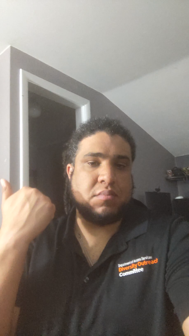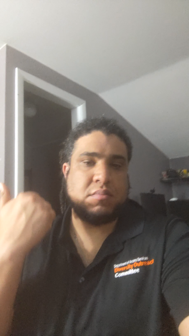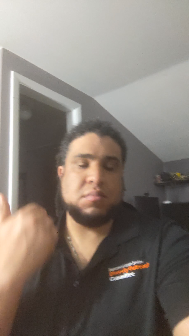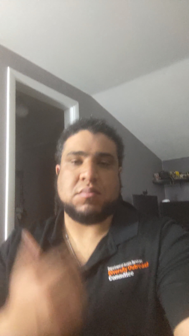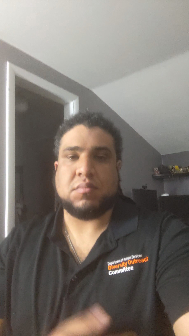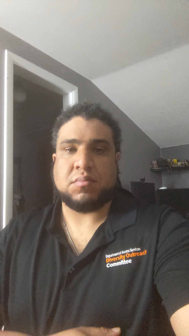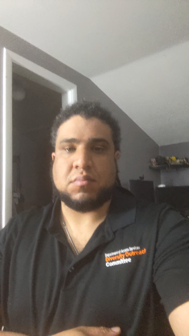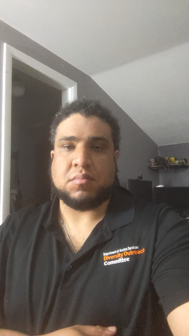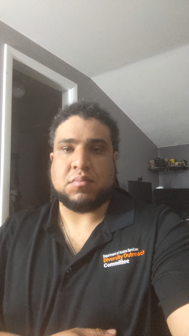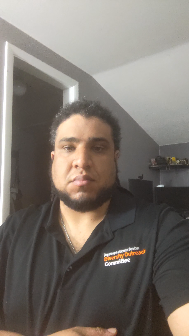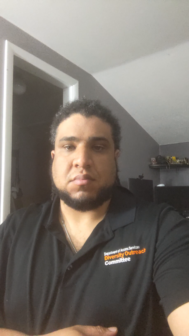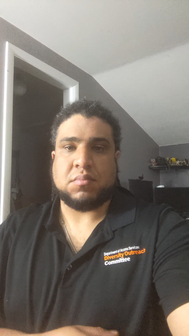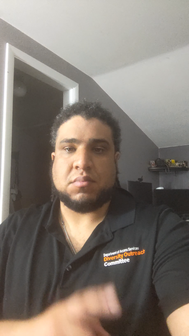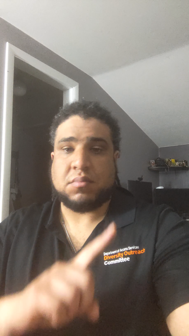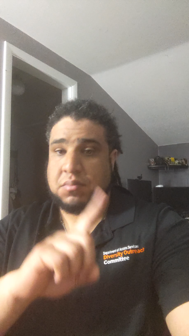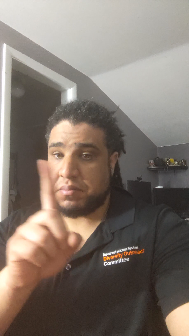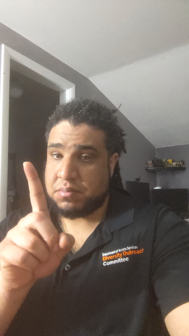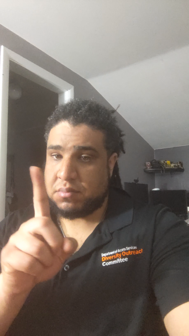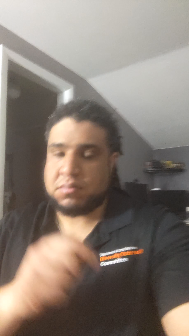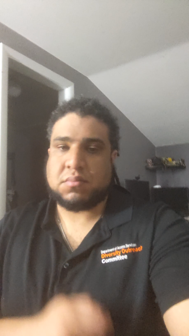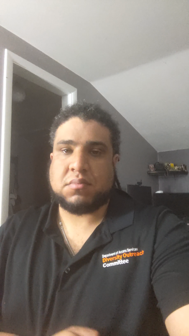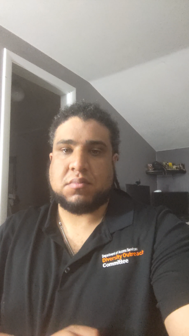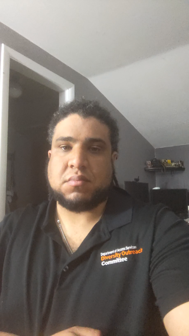but